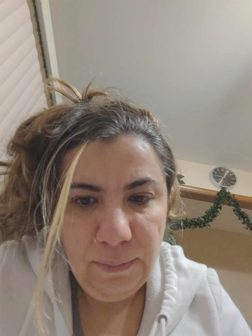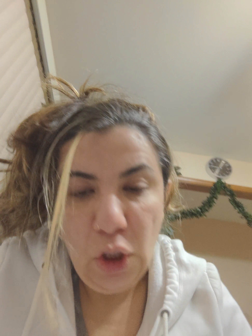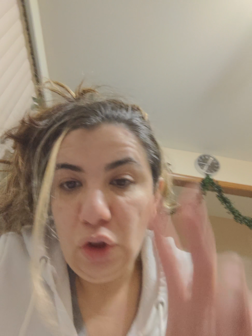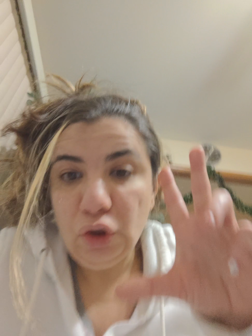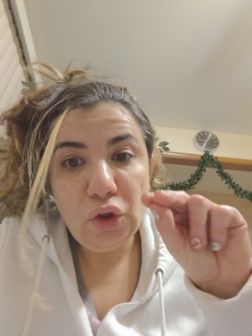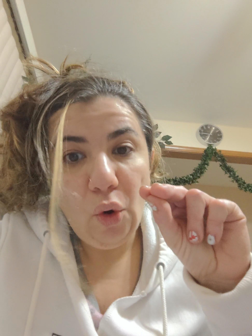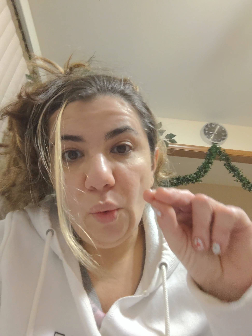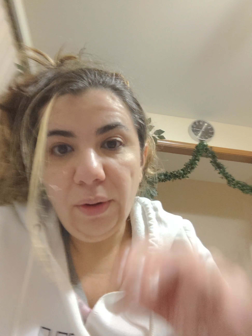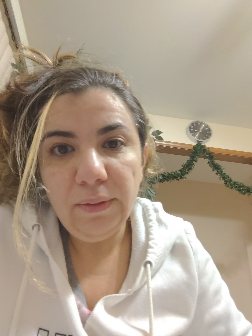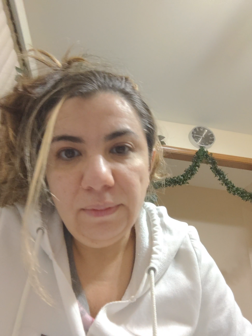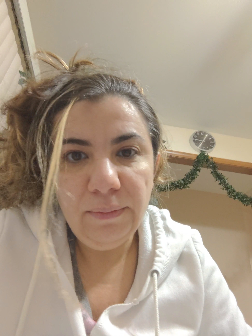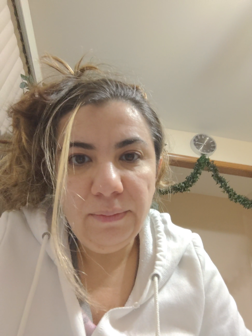no